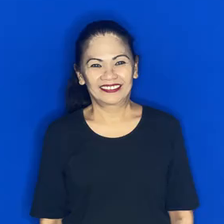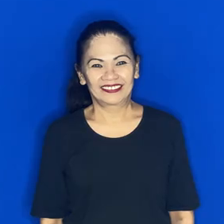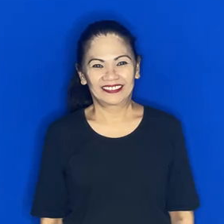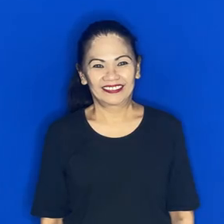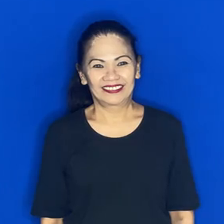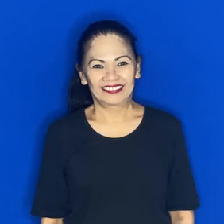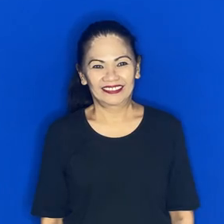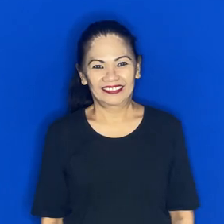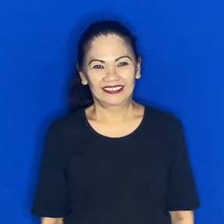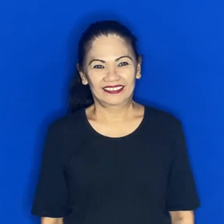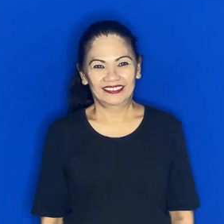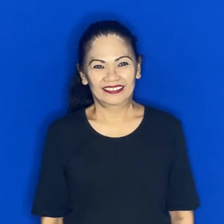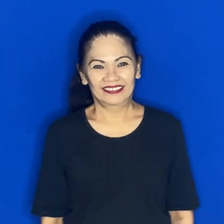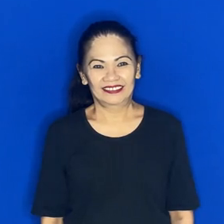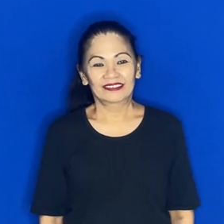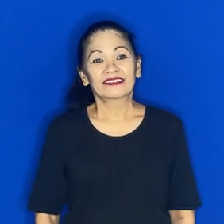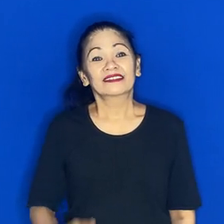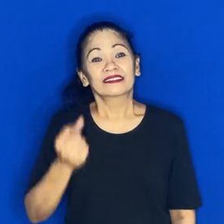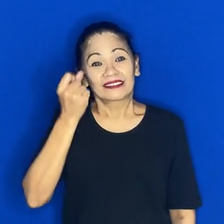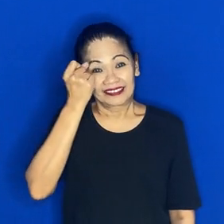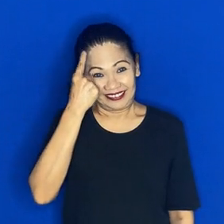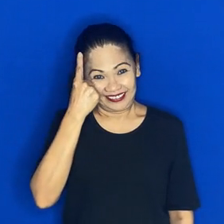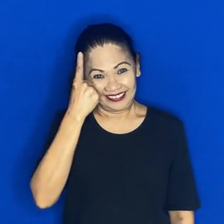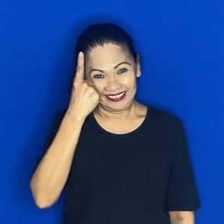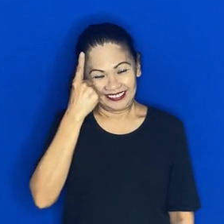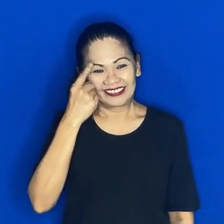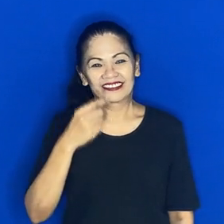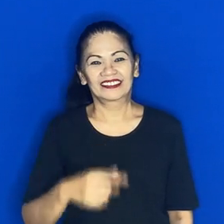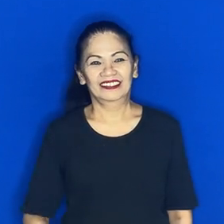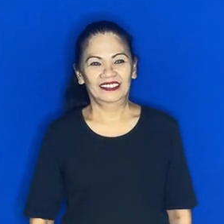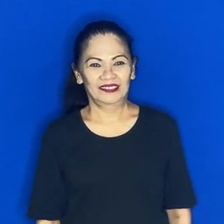understand